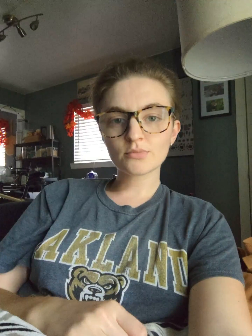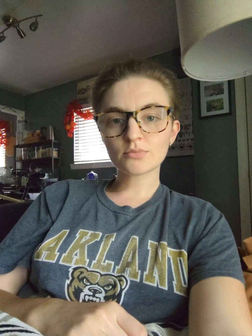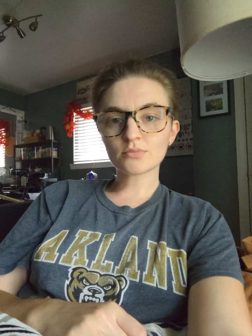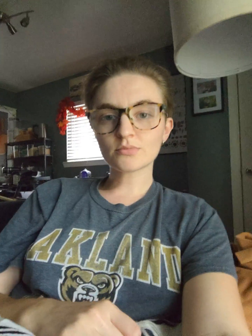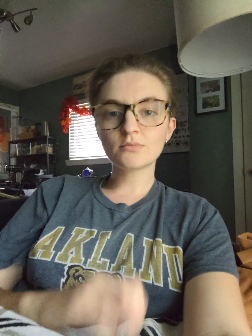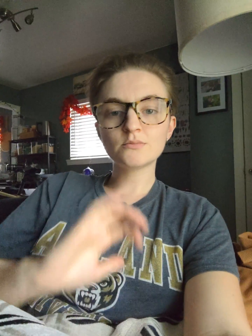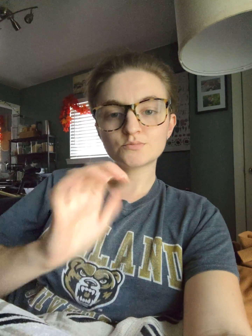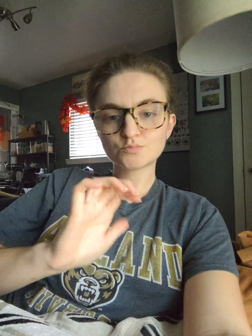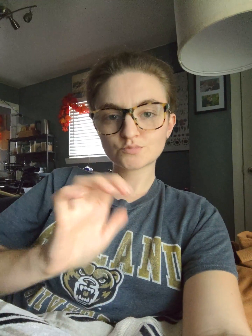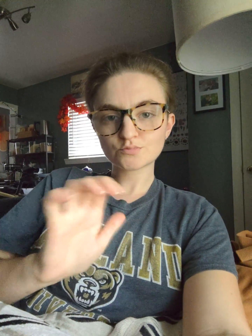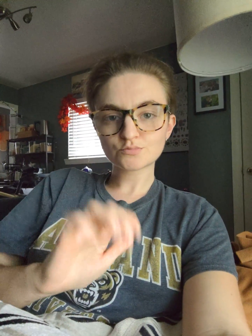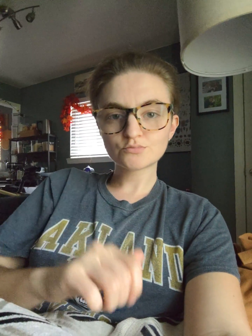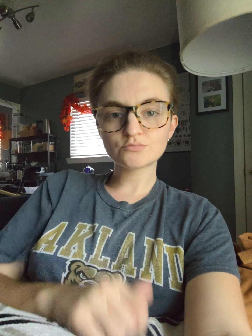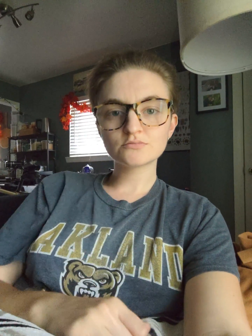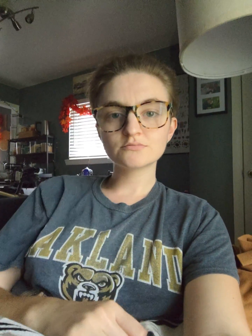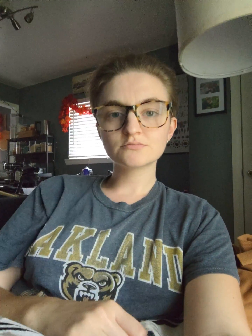cheese